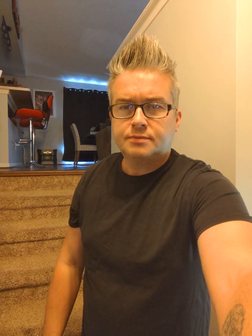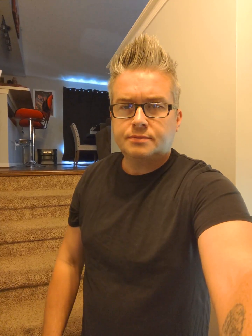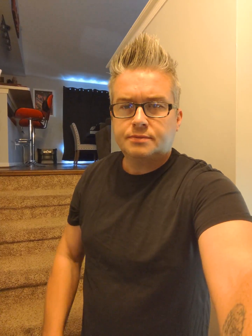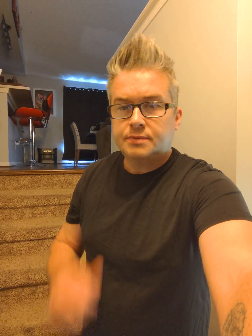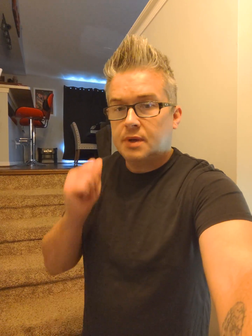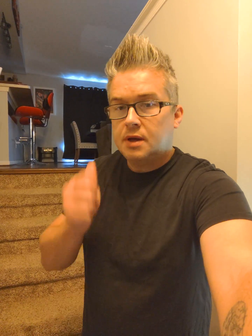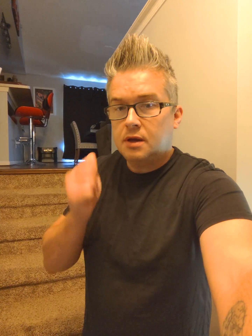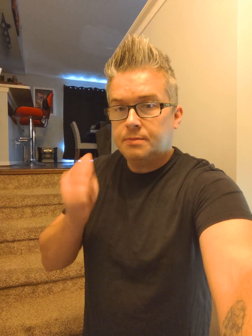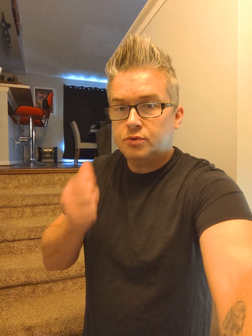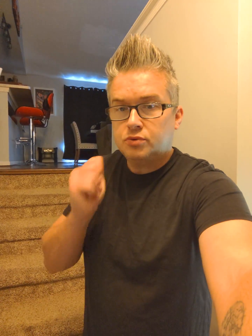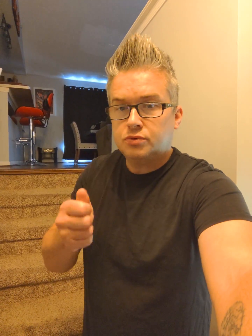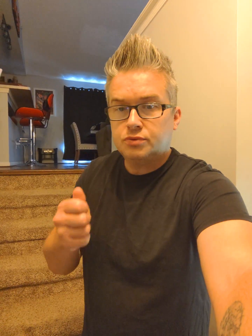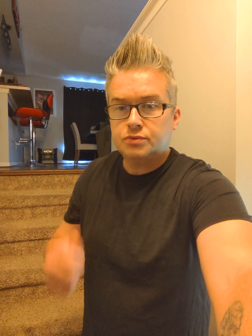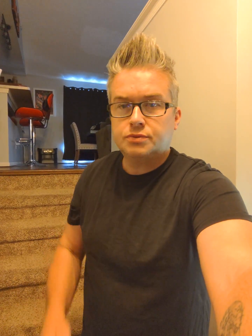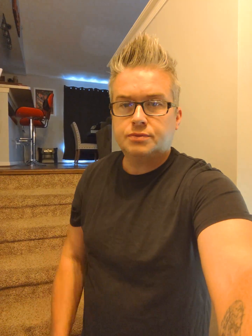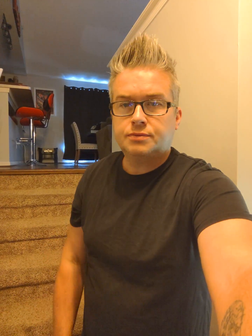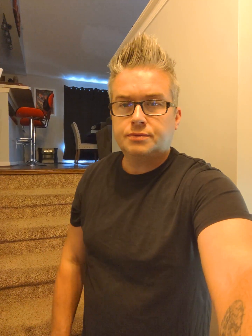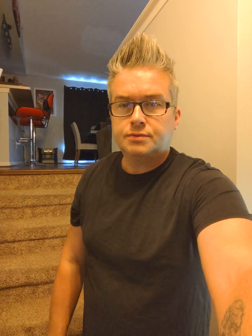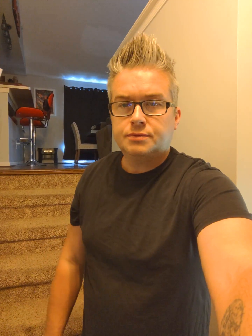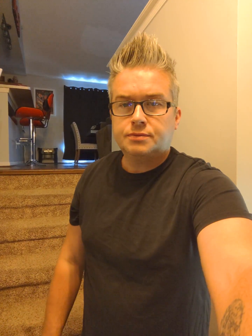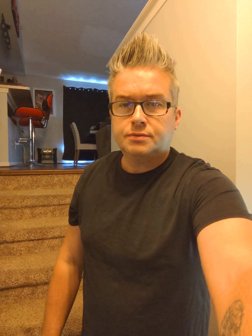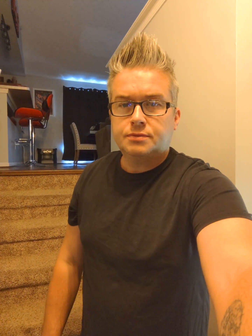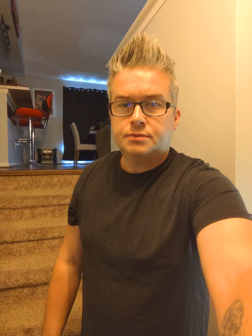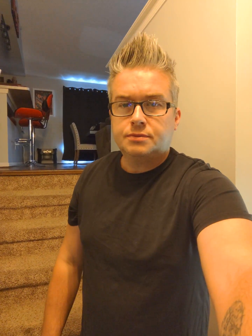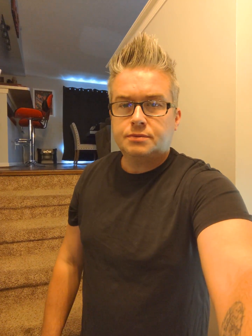hammer